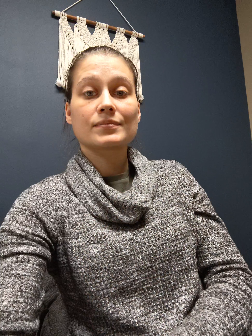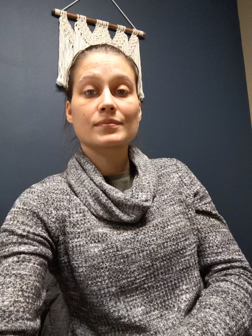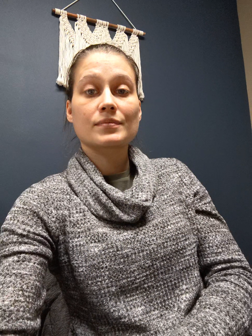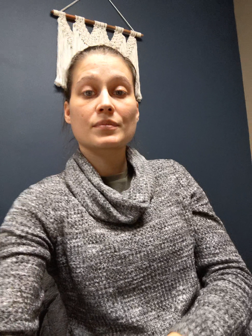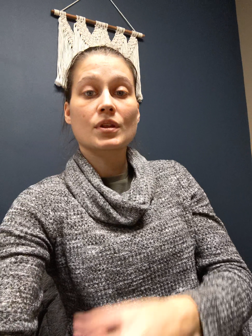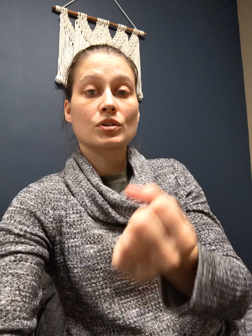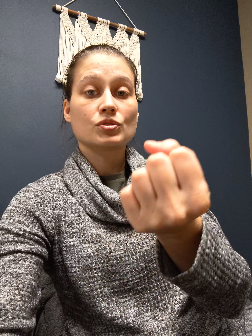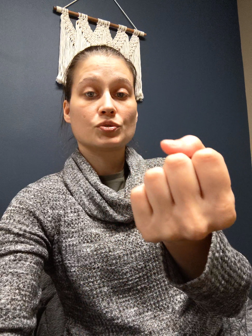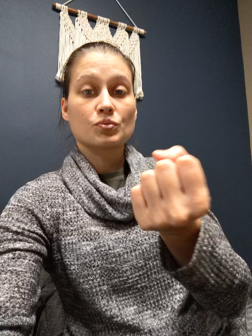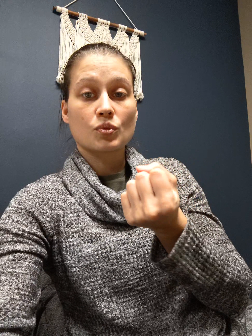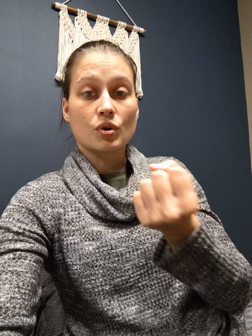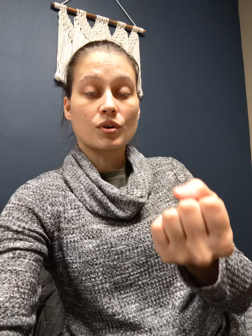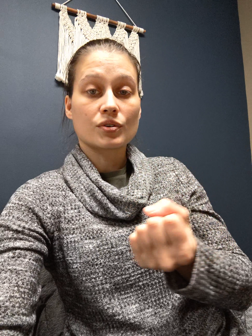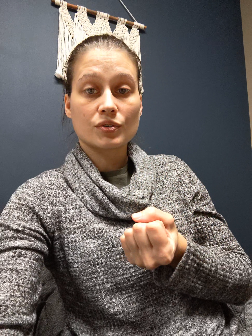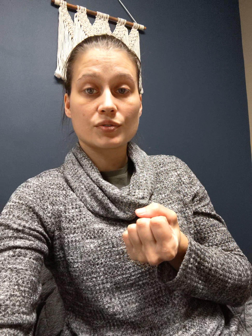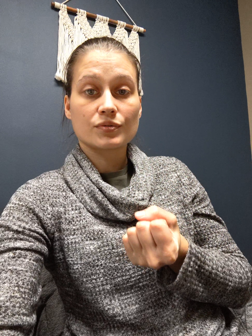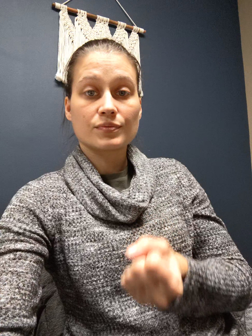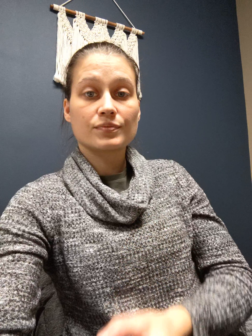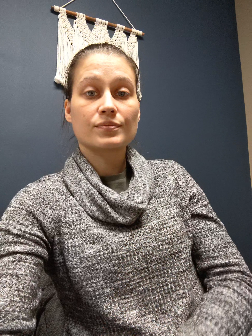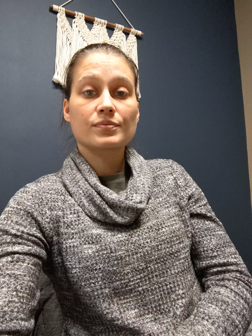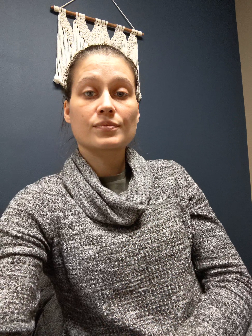drawer